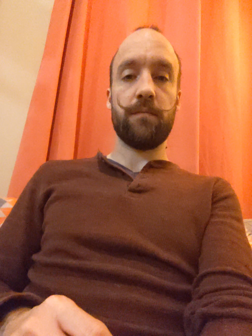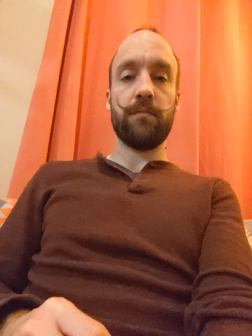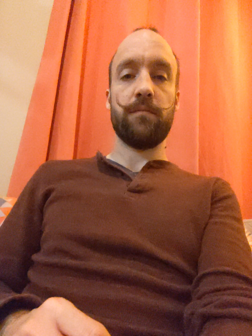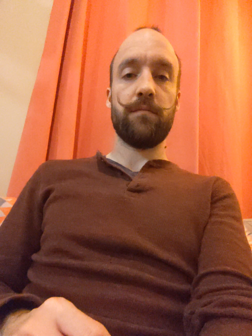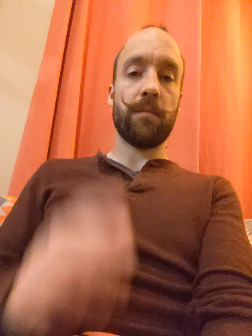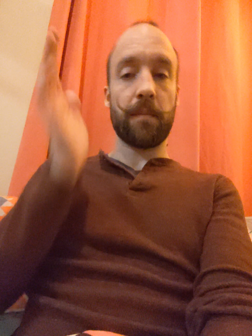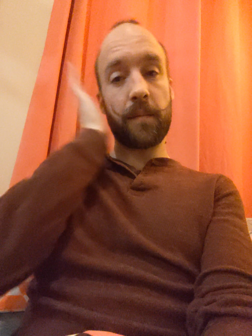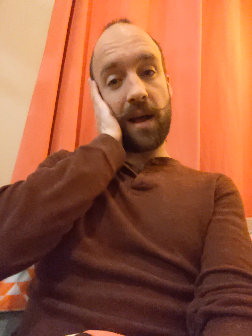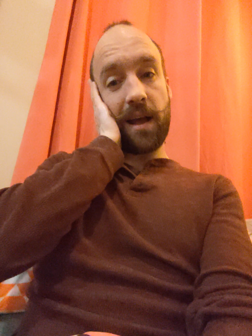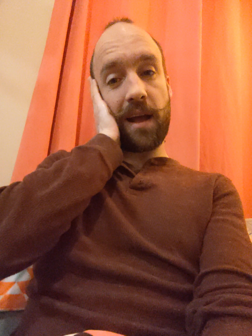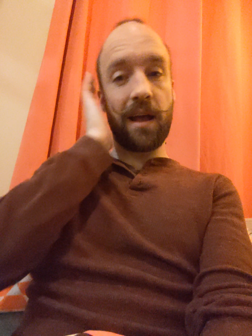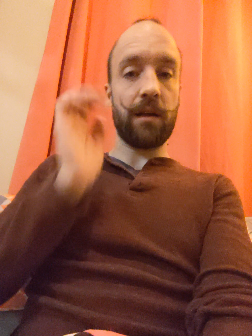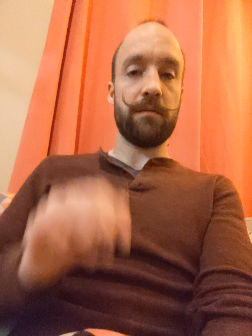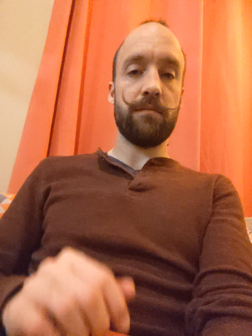bed